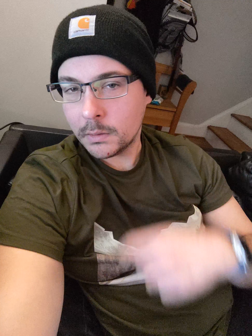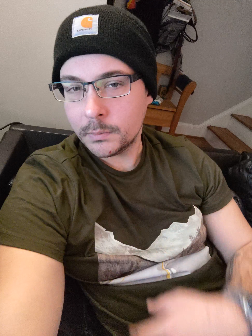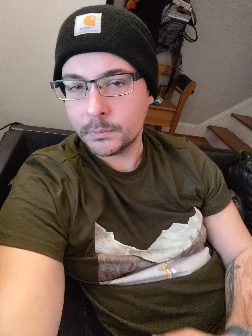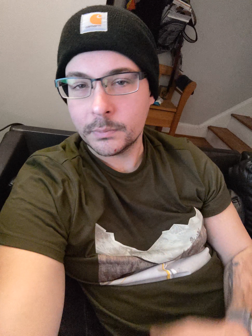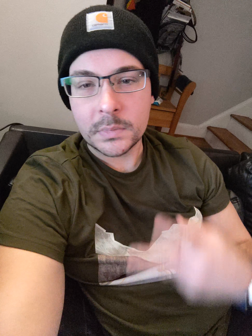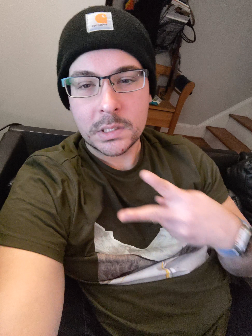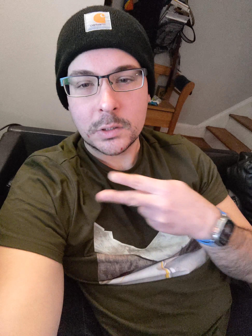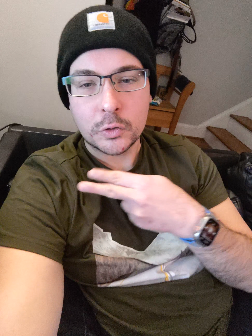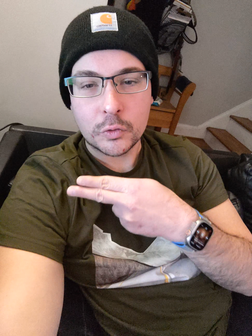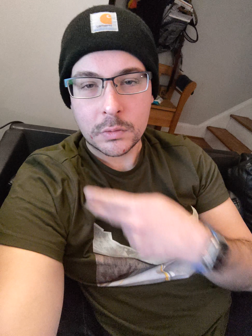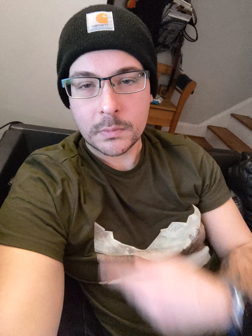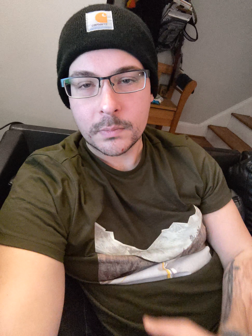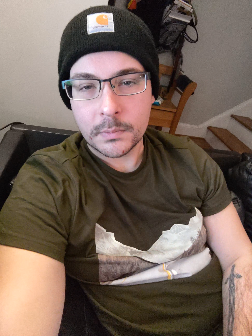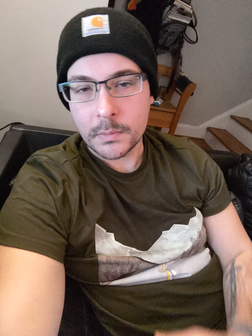scissors